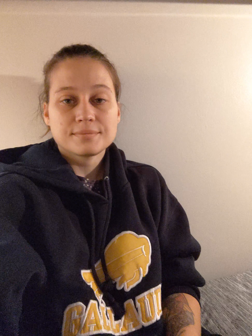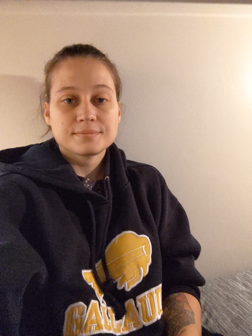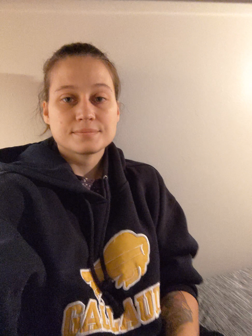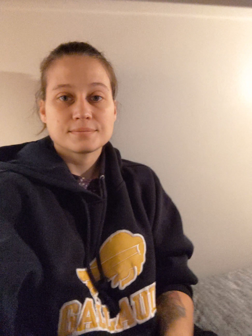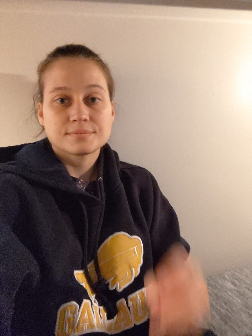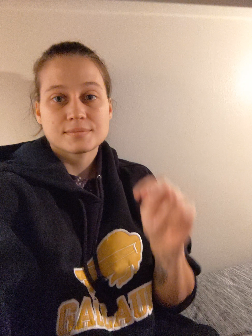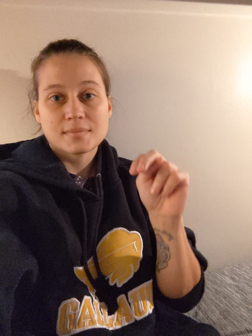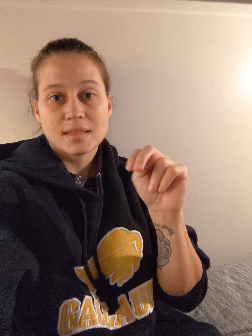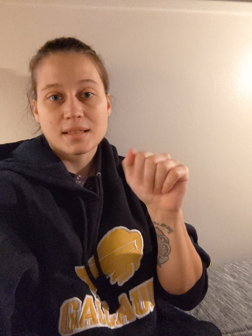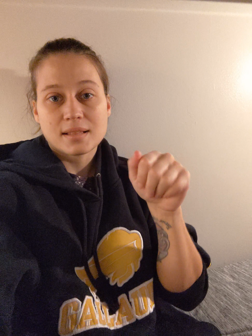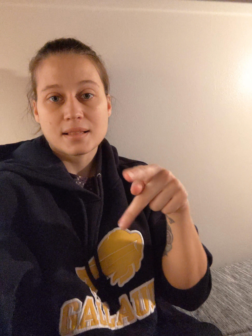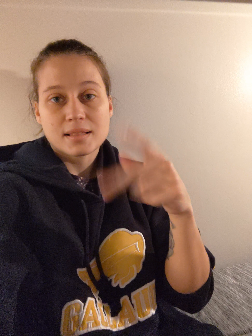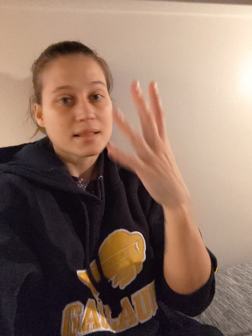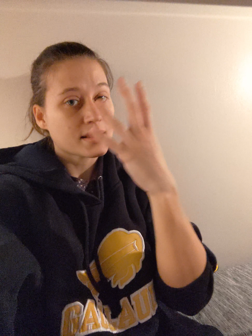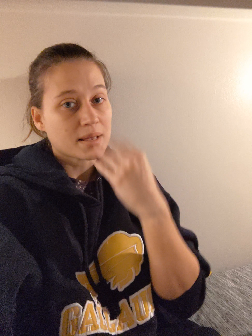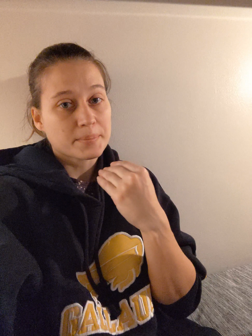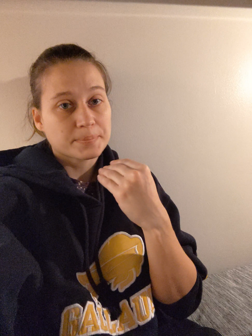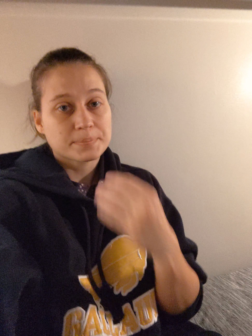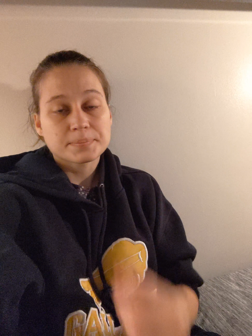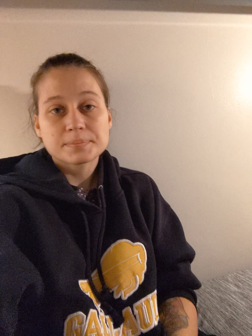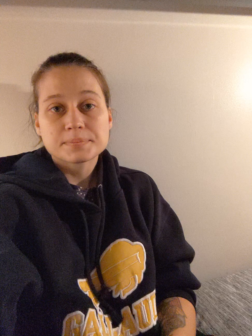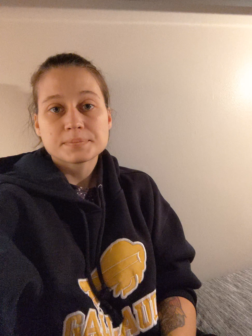nap